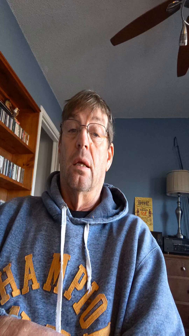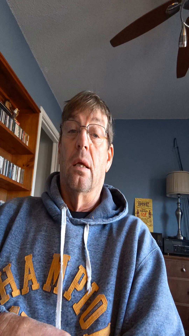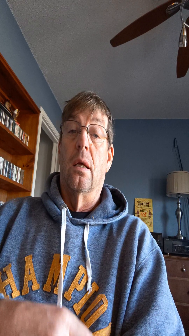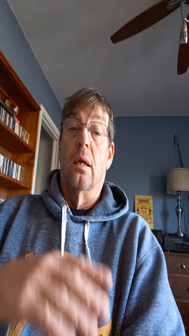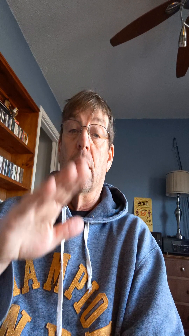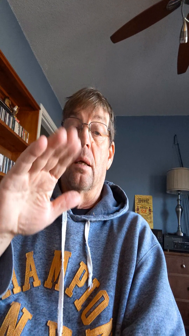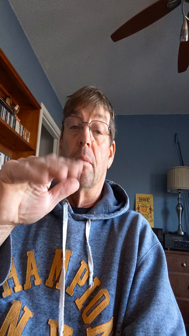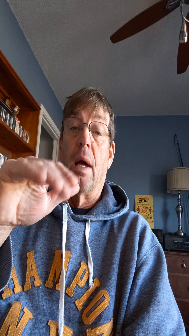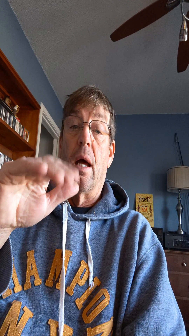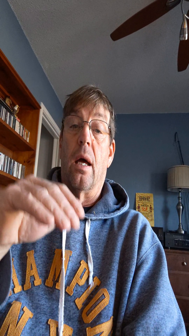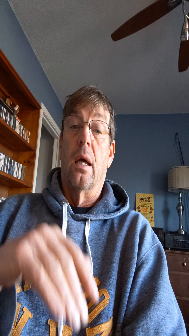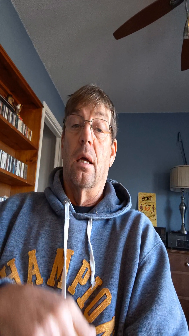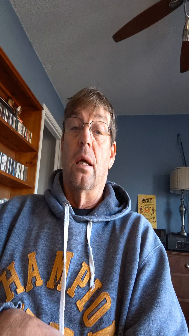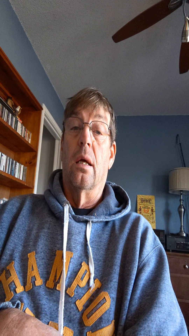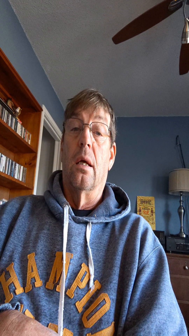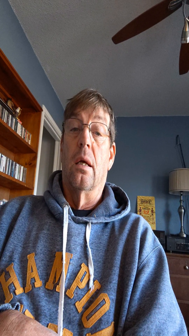bye